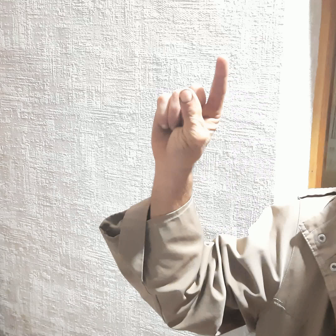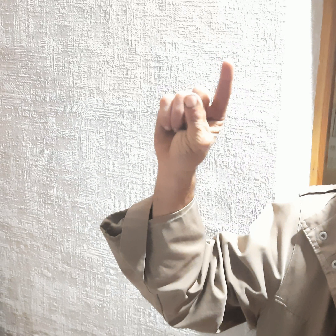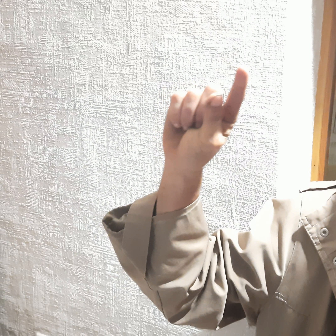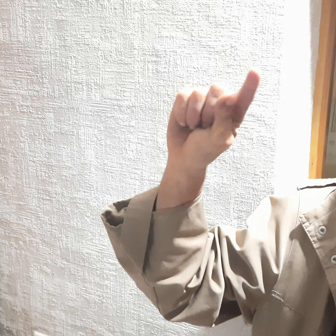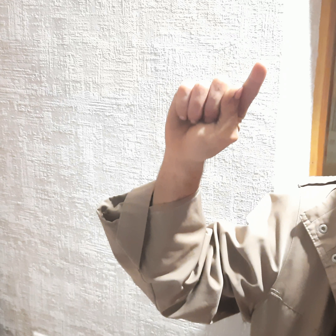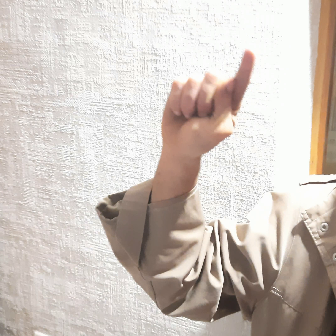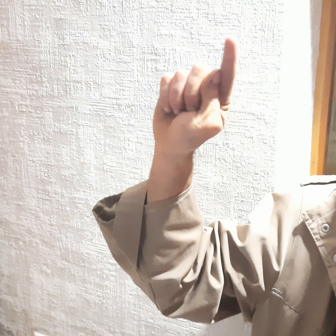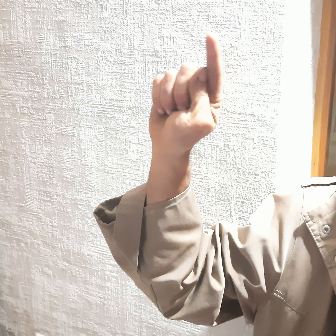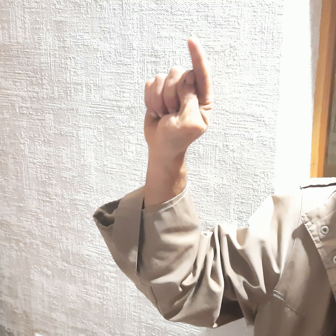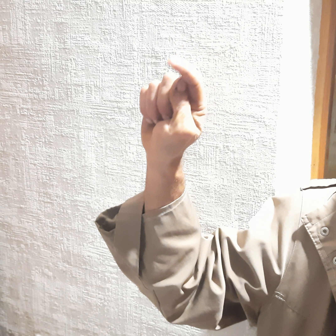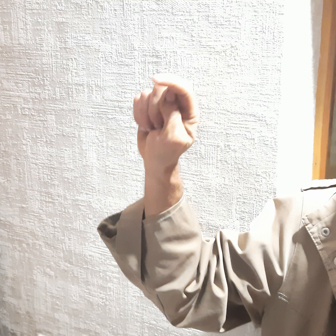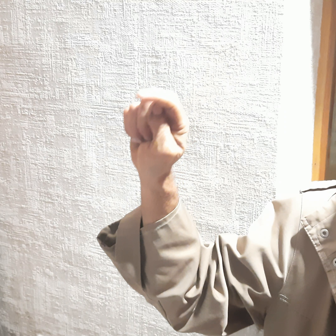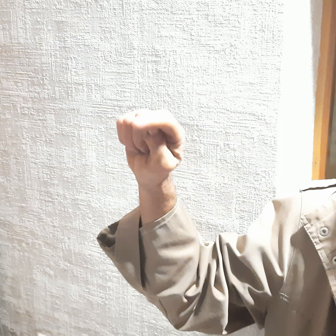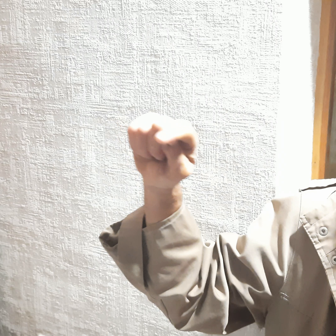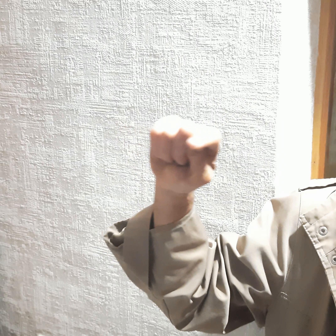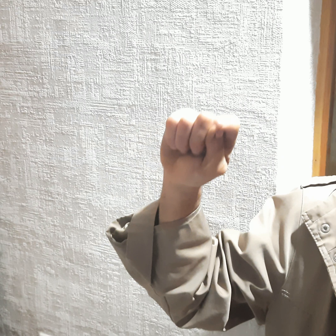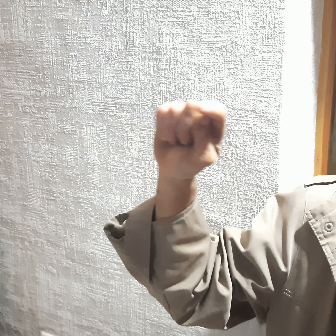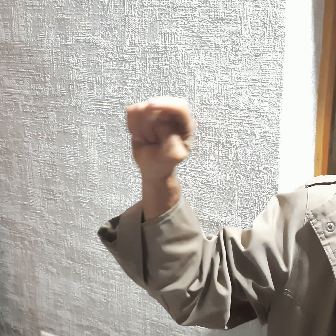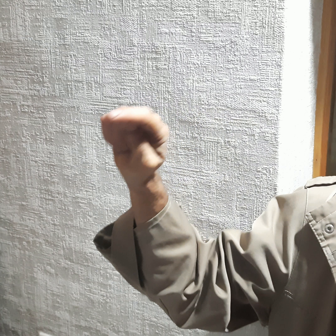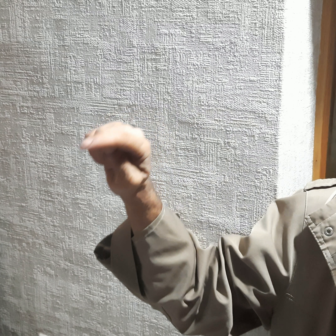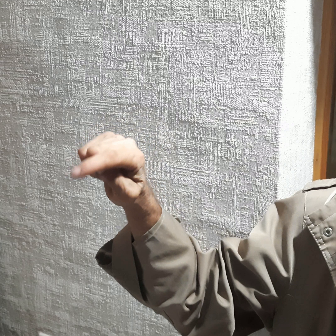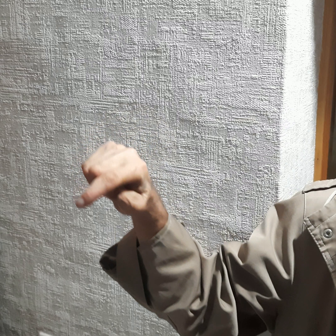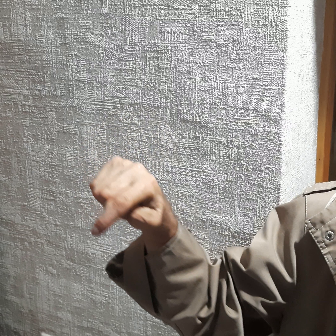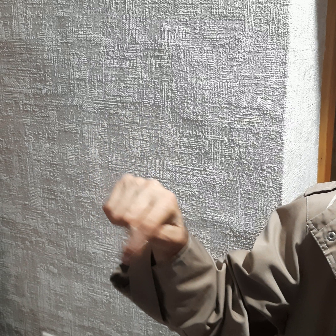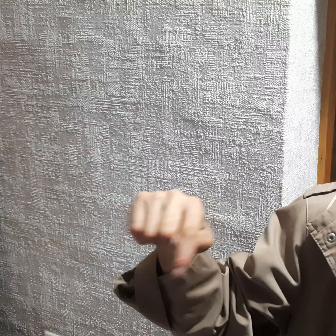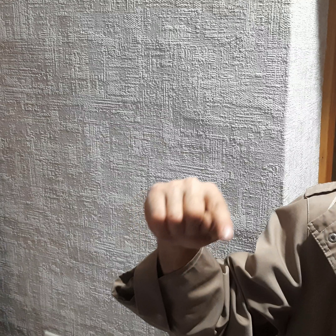З